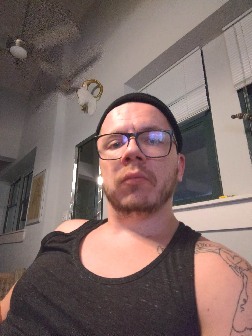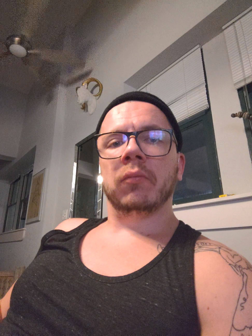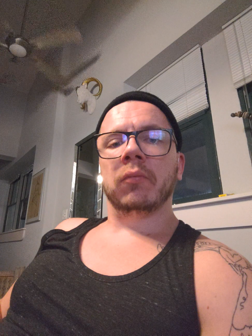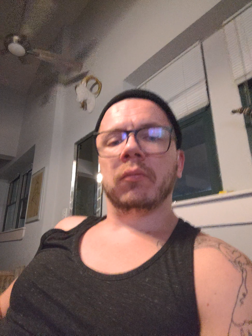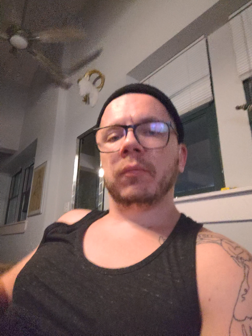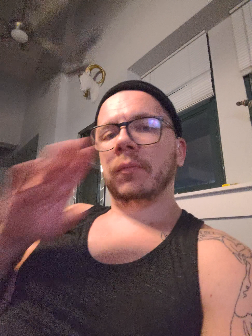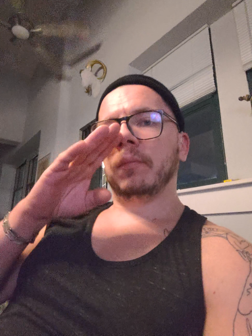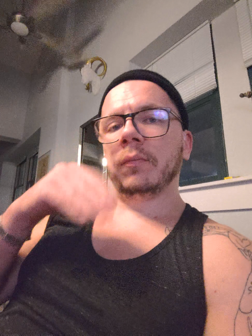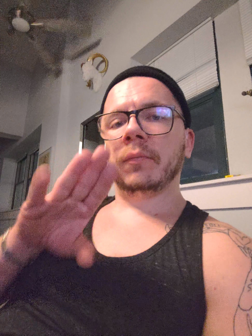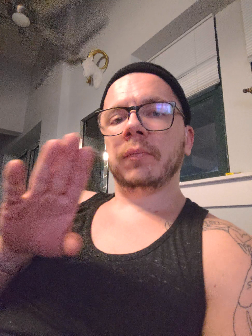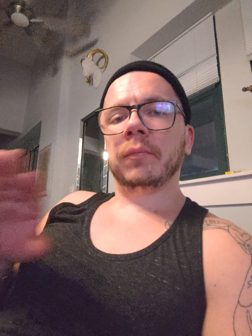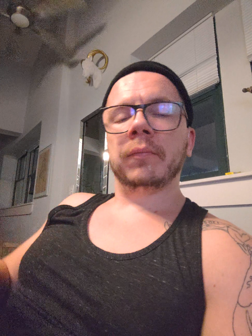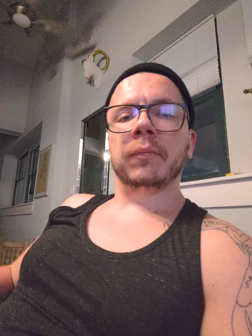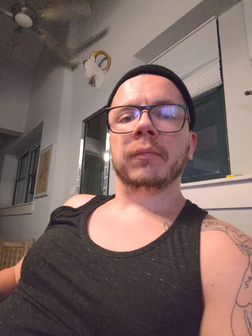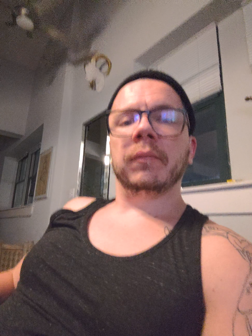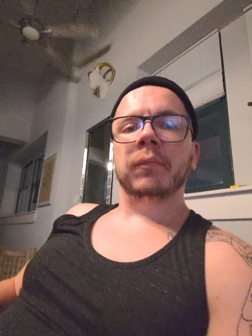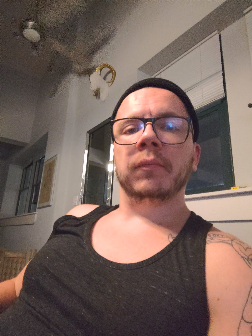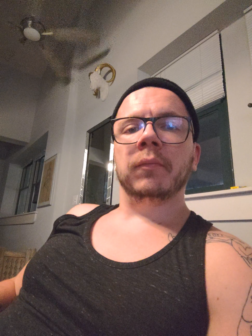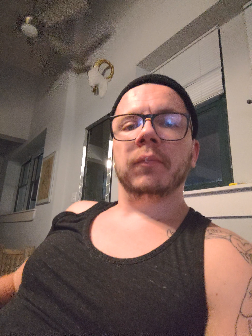elephant